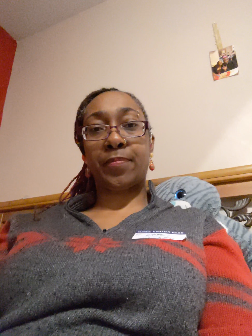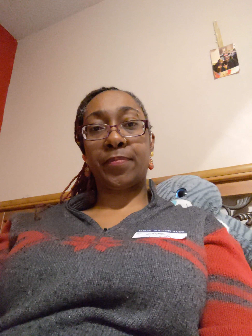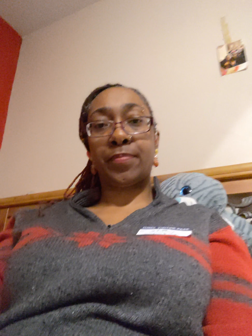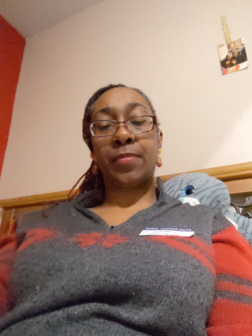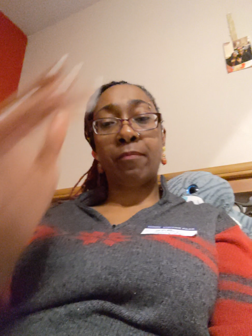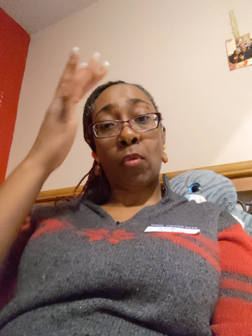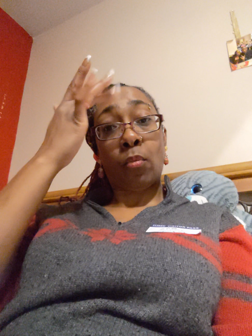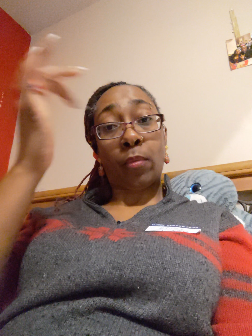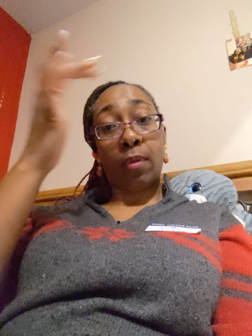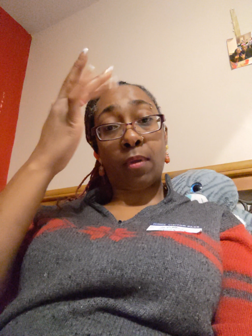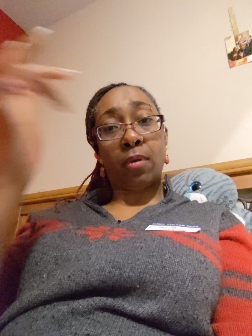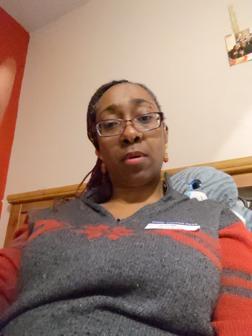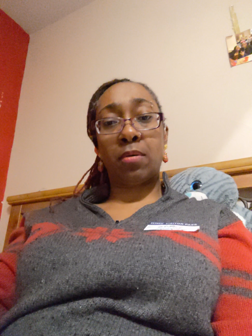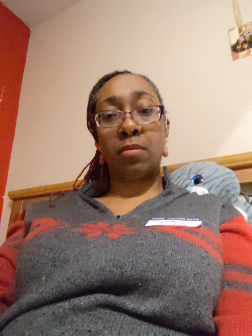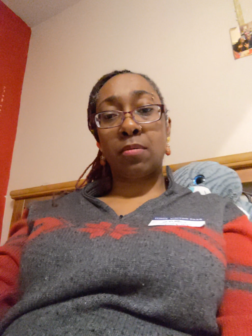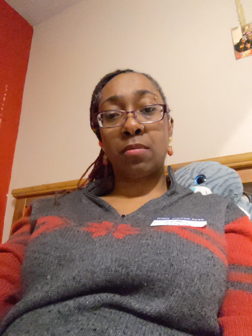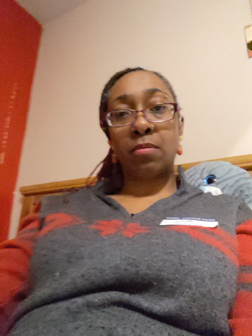why